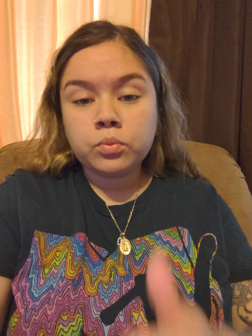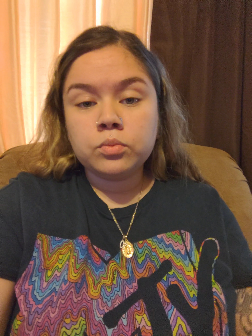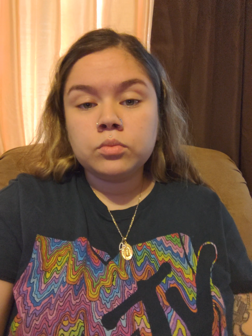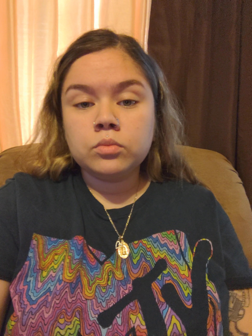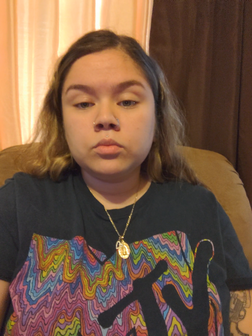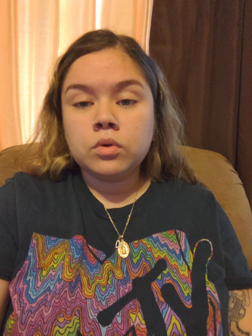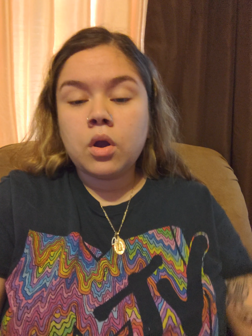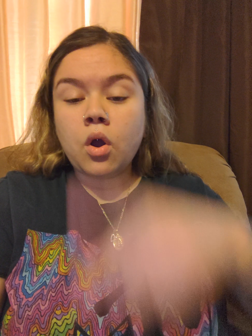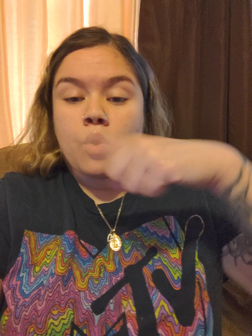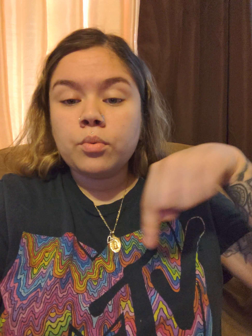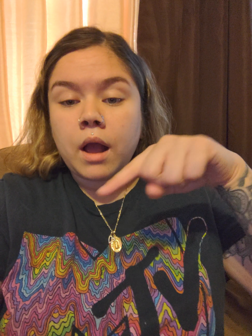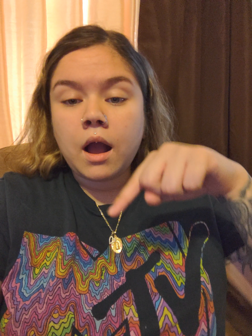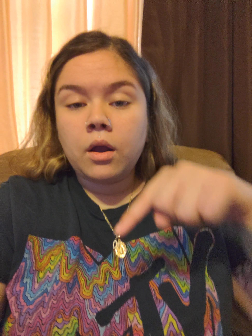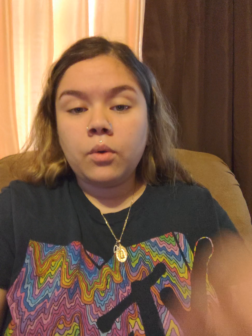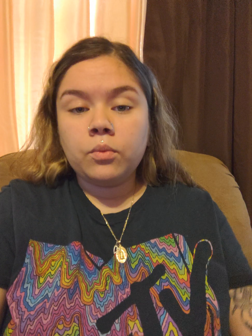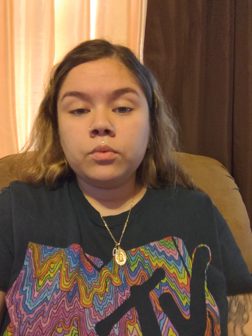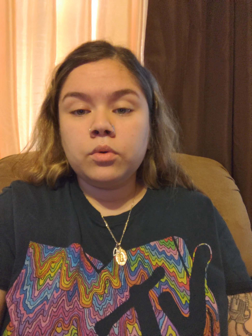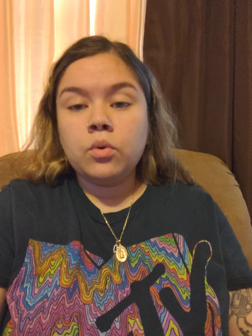around